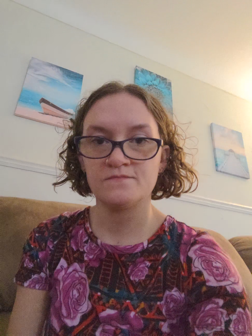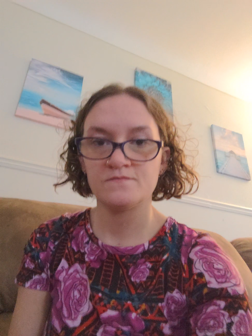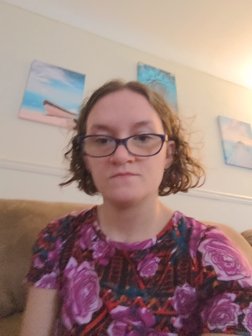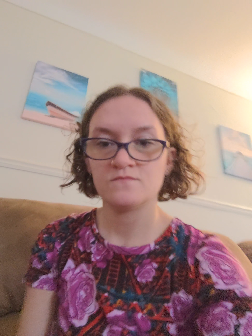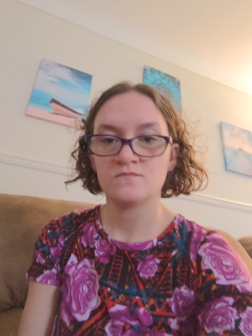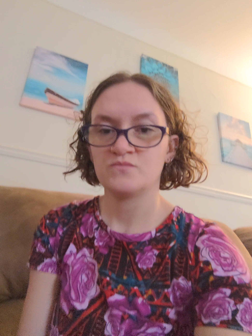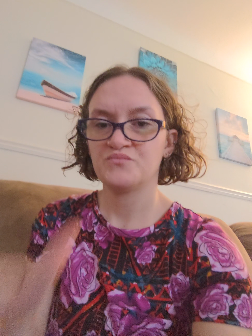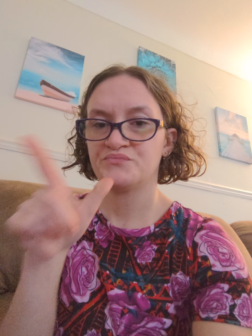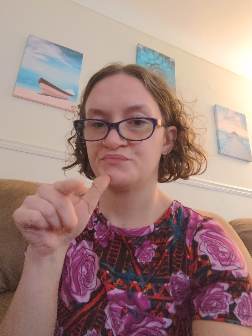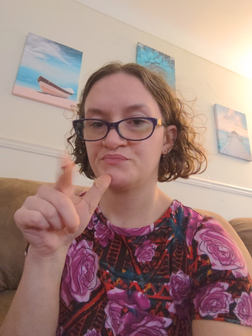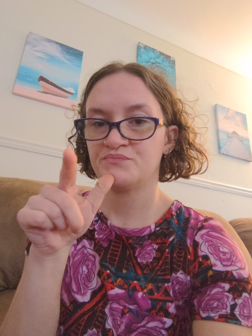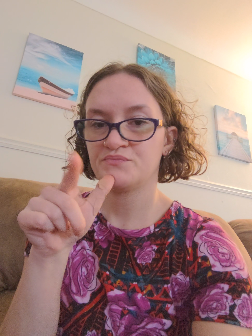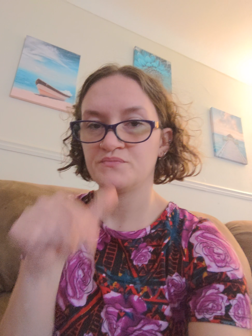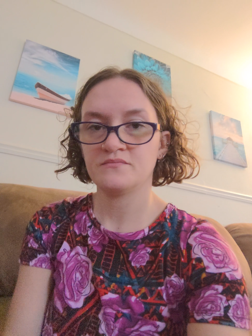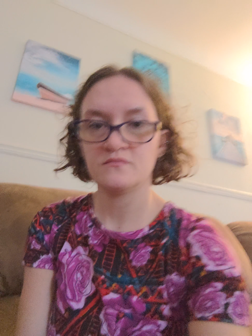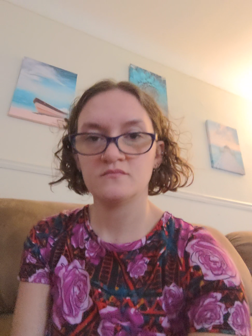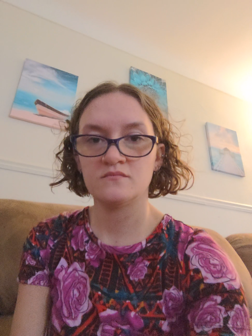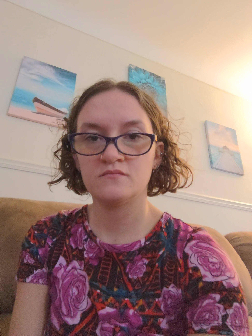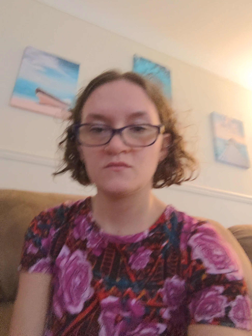who